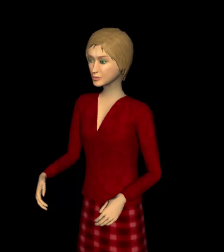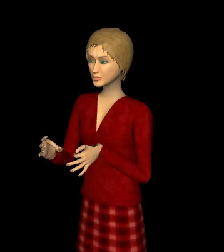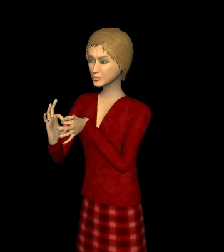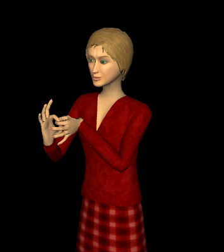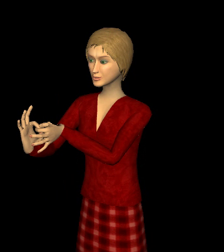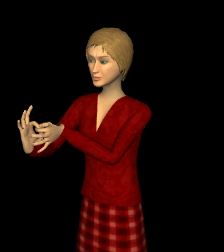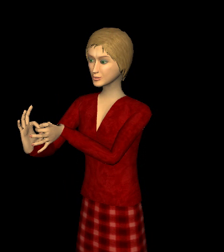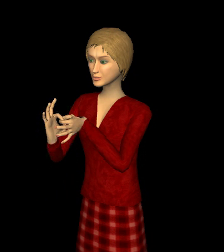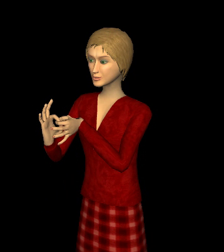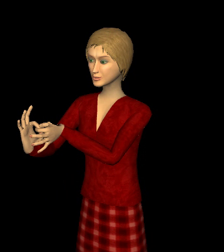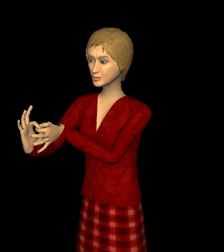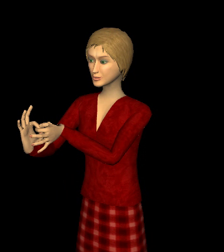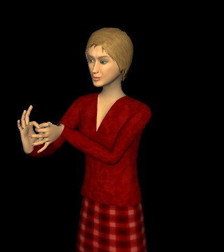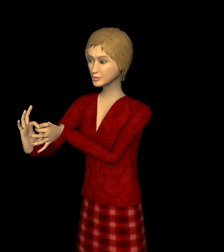علاقة